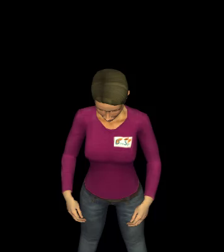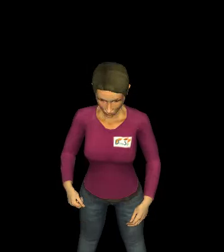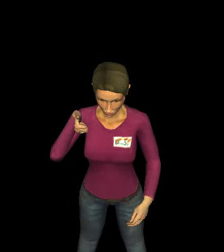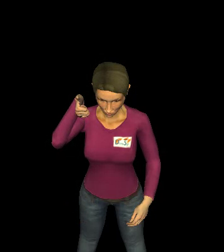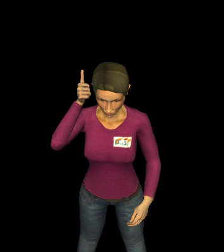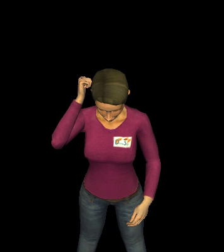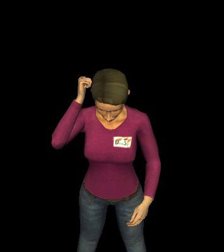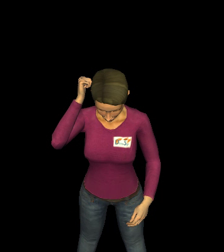أمس